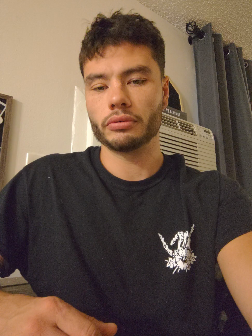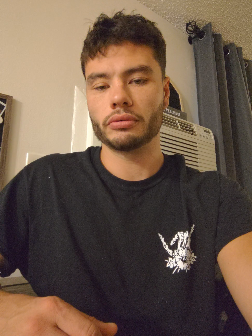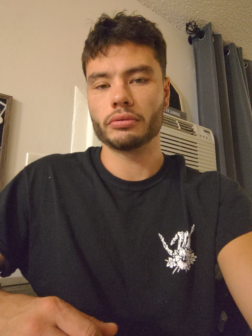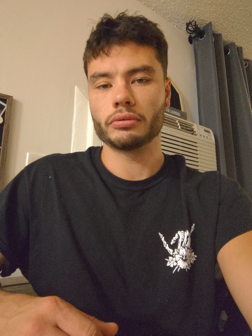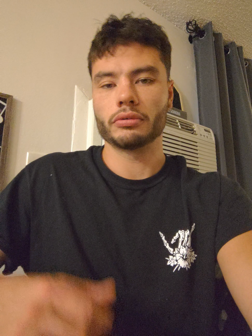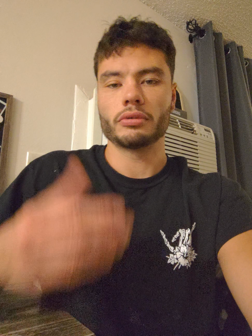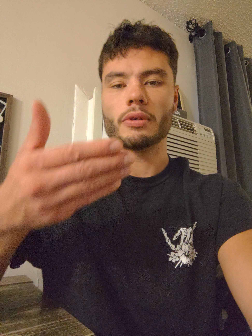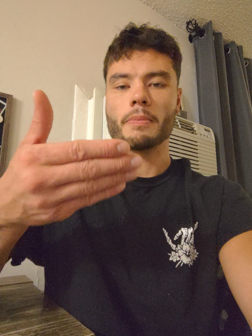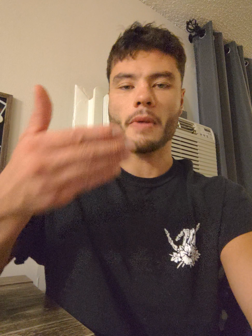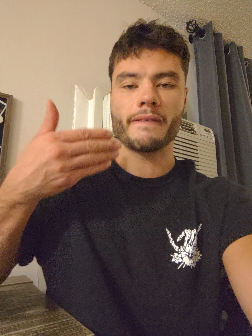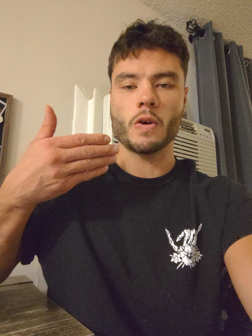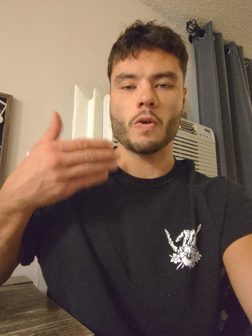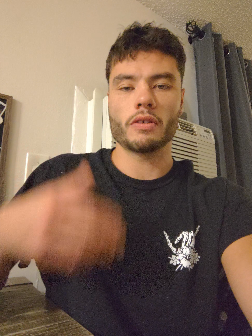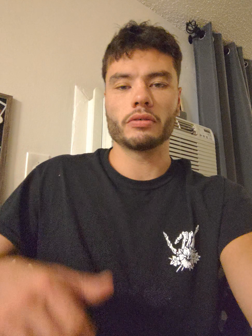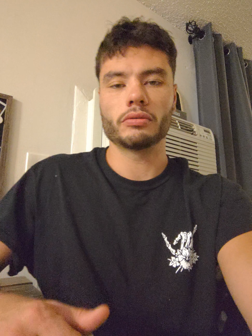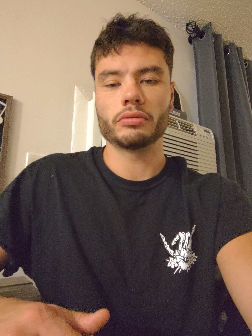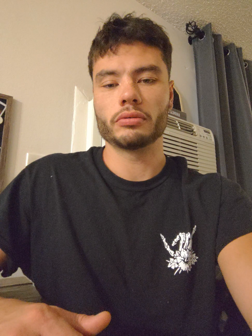before